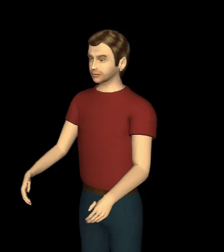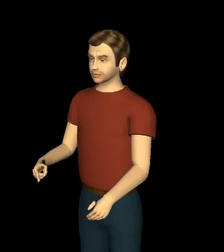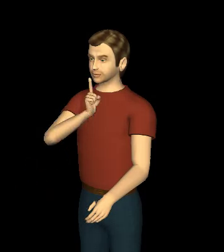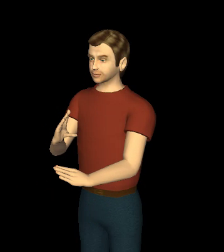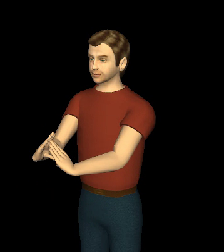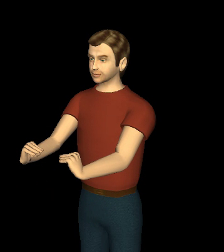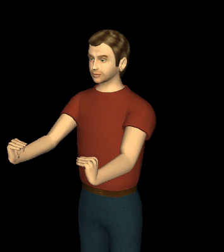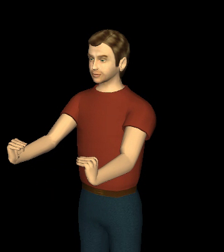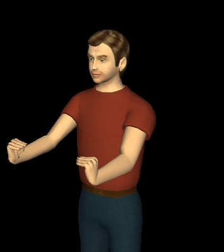صمت